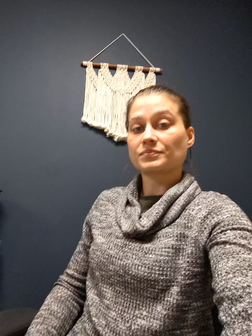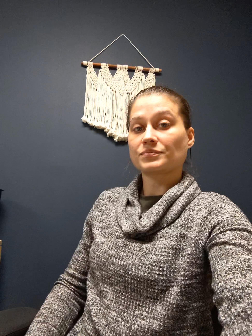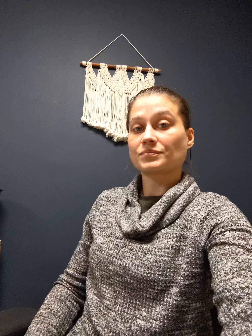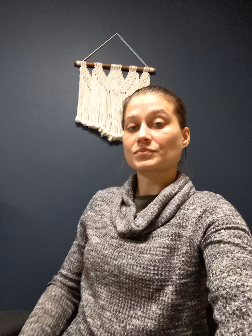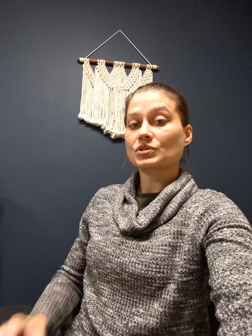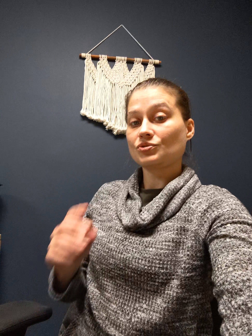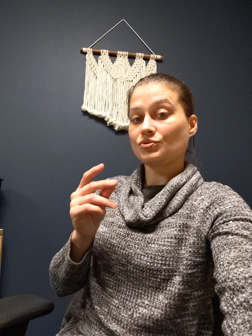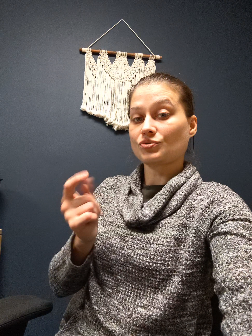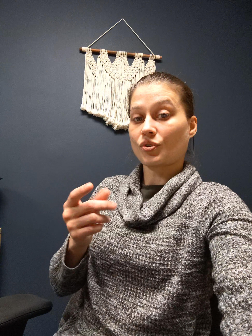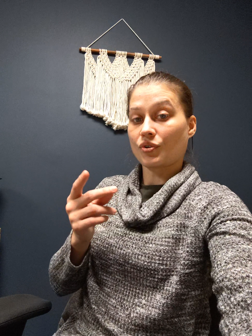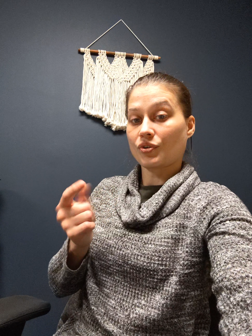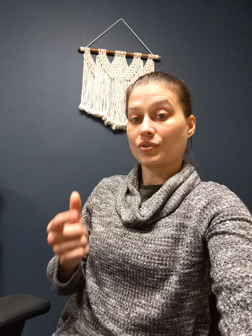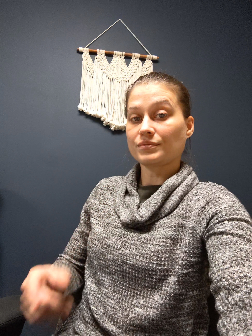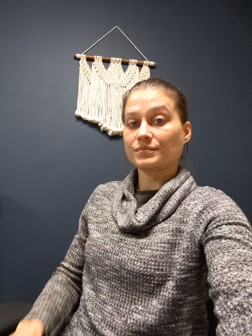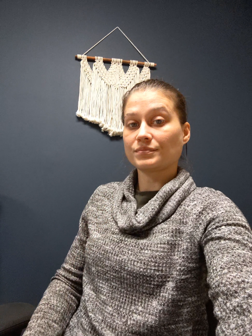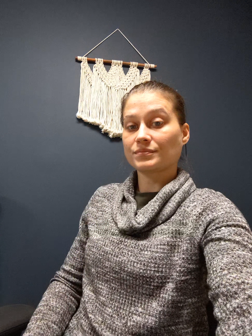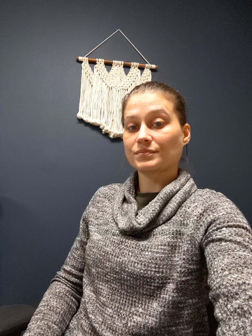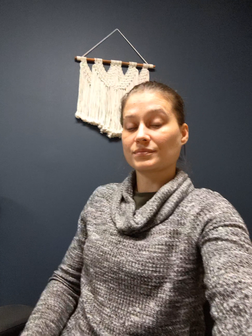dog